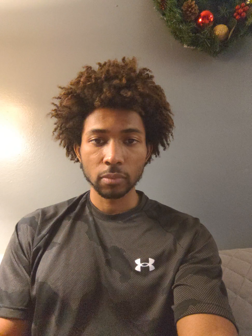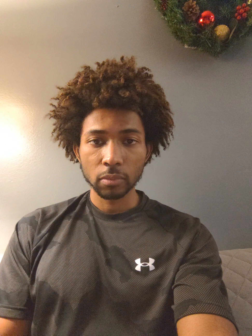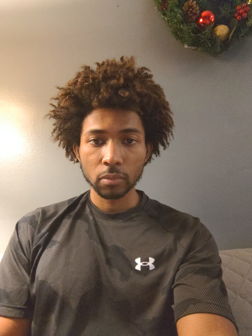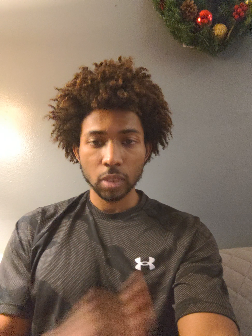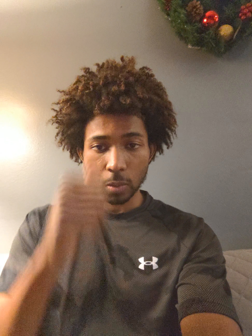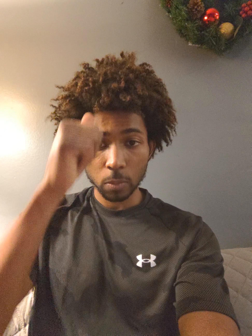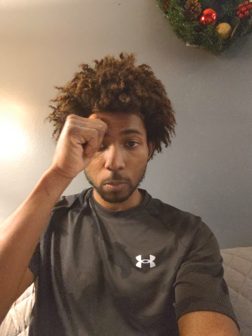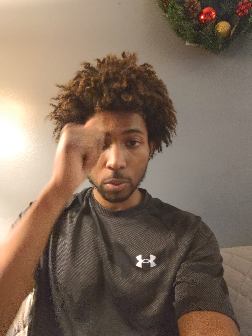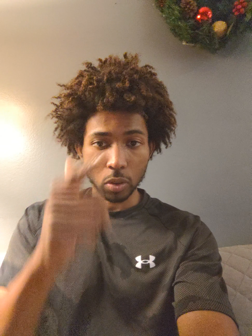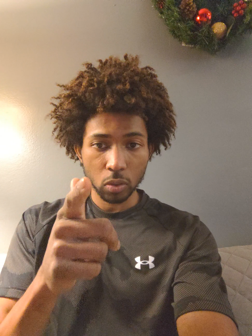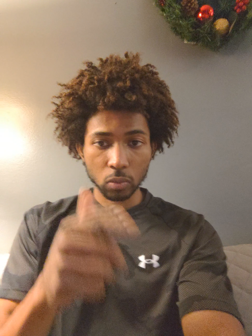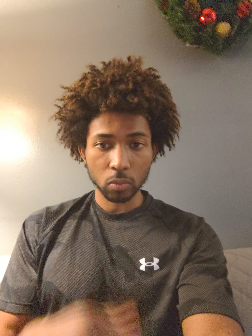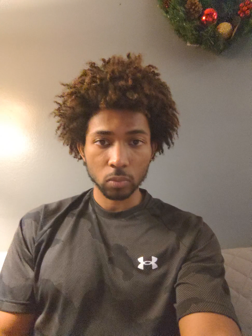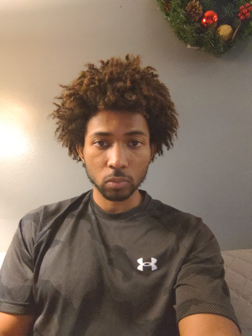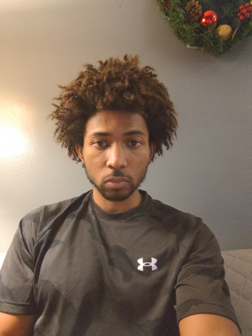brother